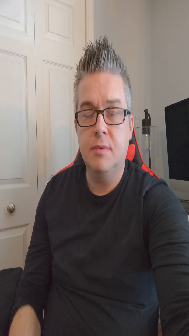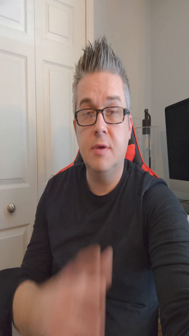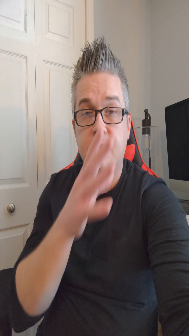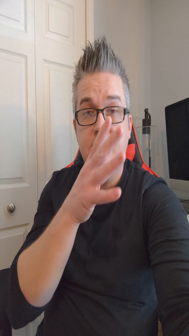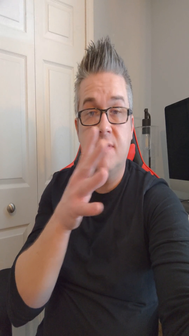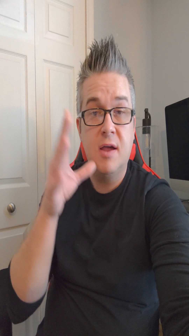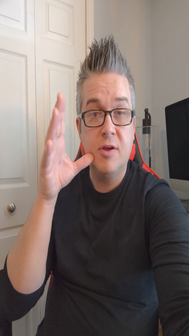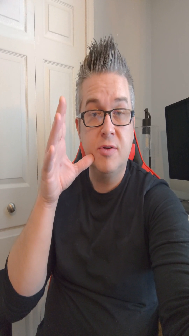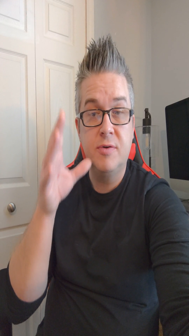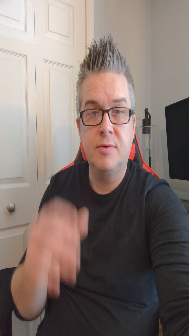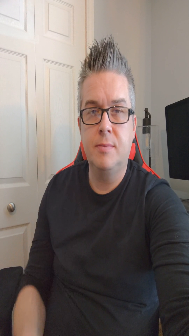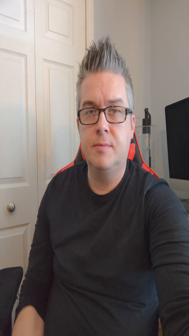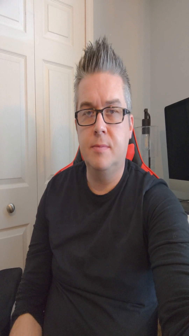farm